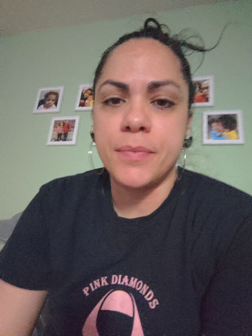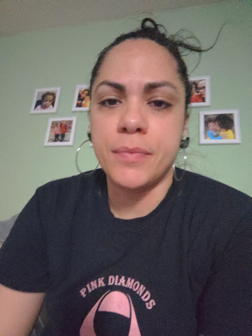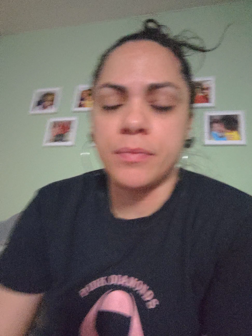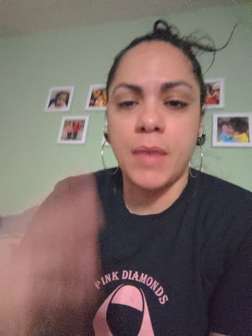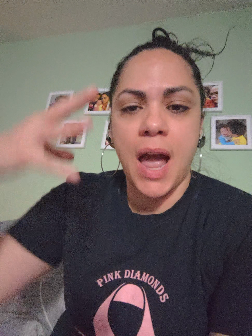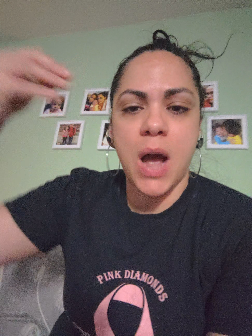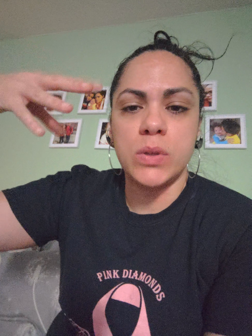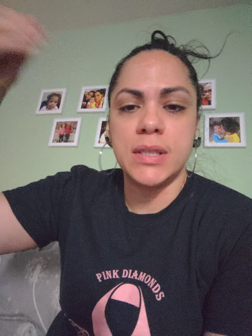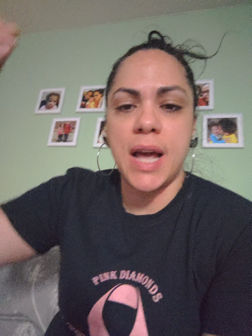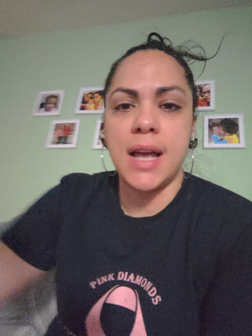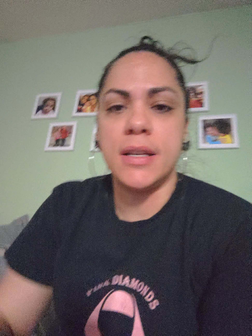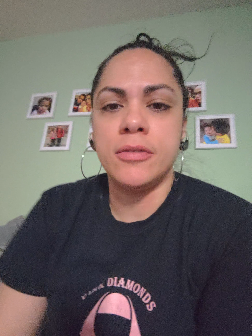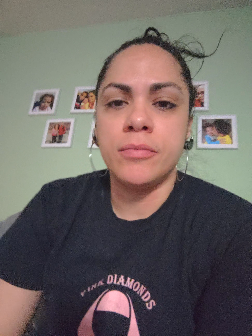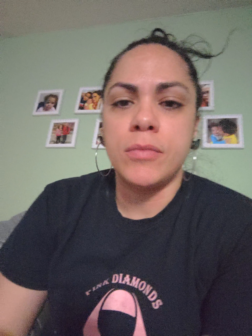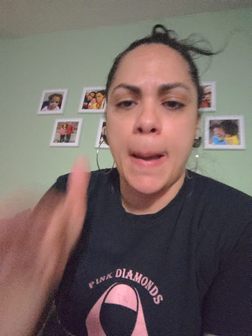outside